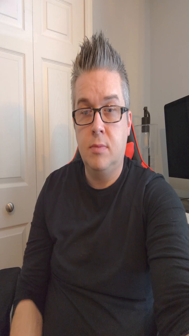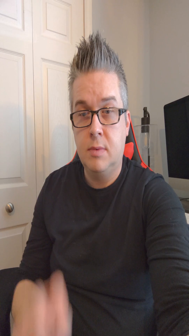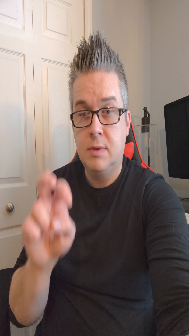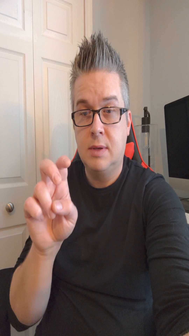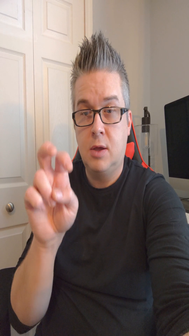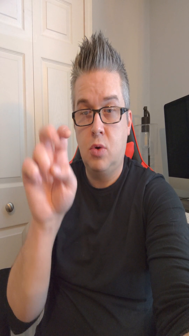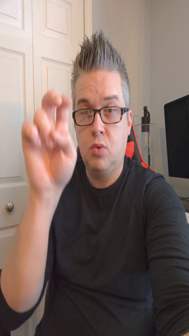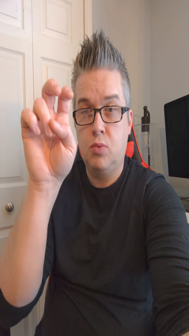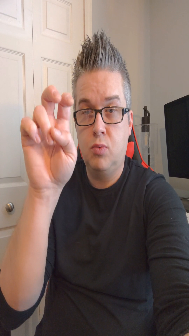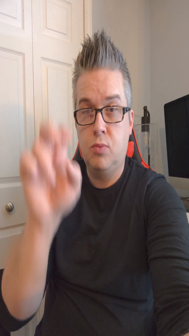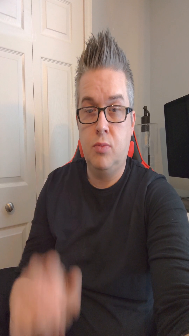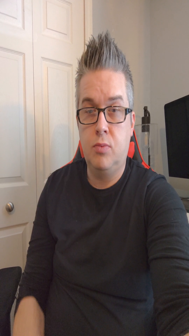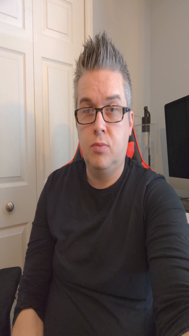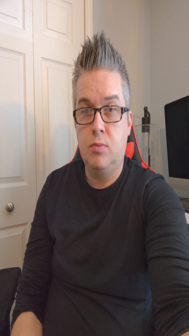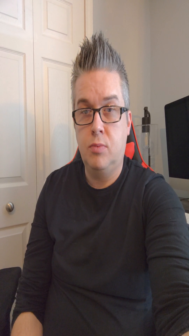stairs